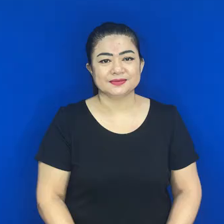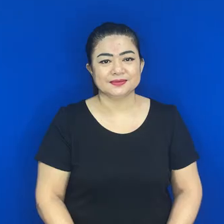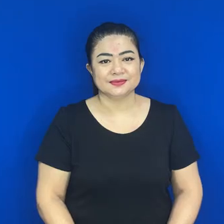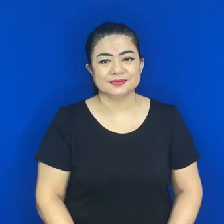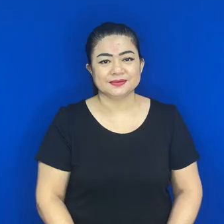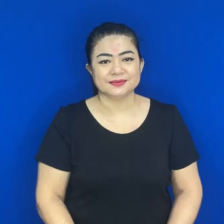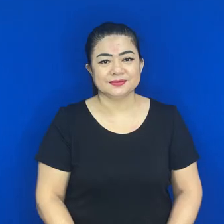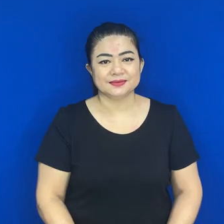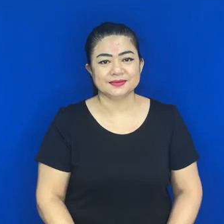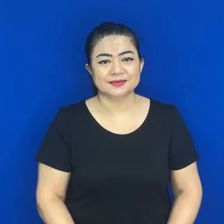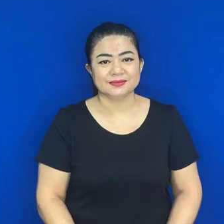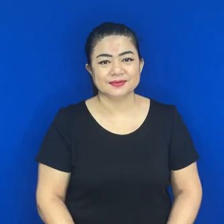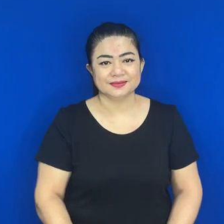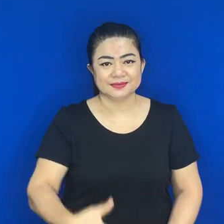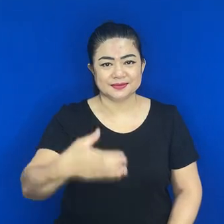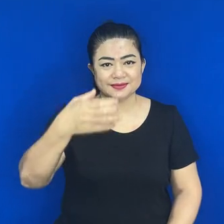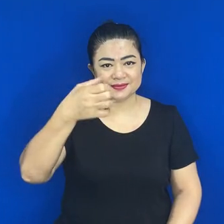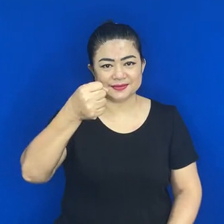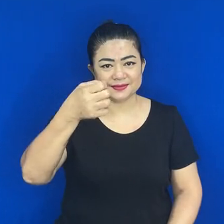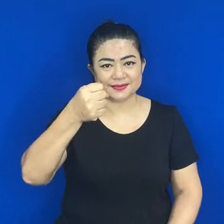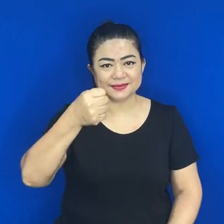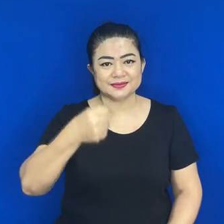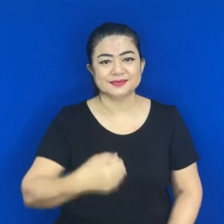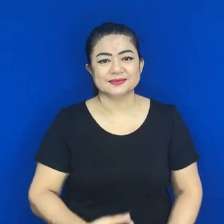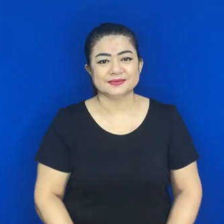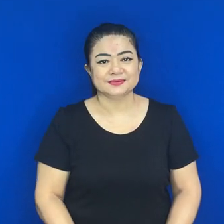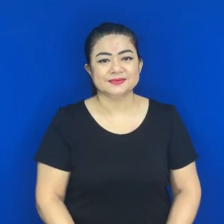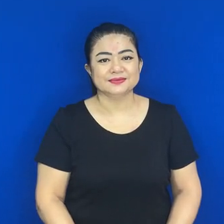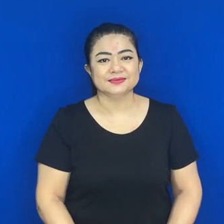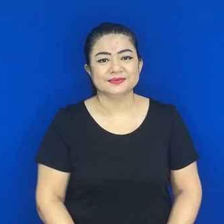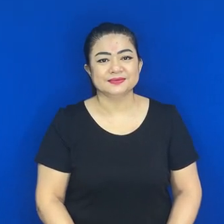milk